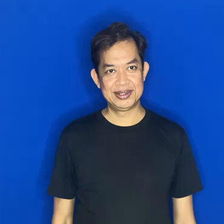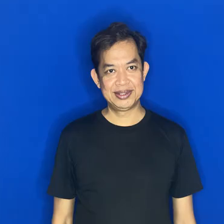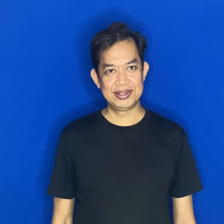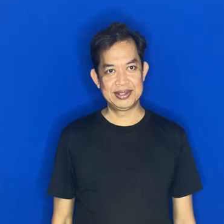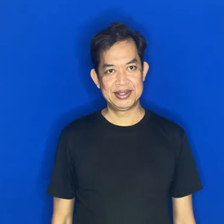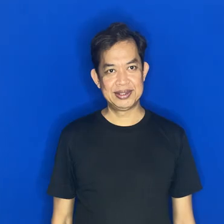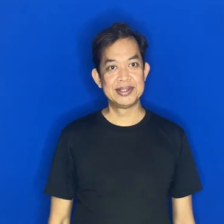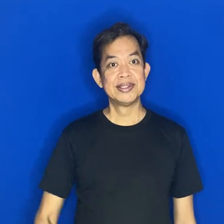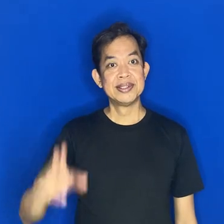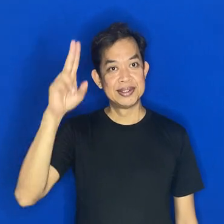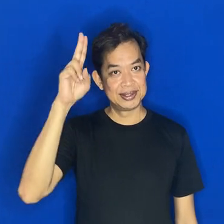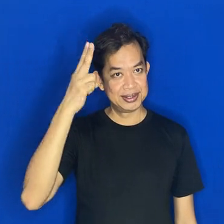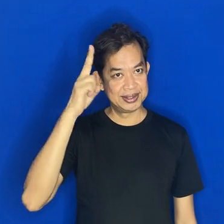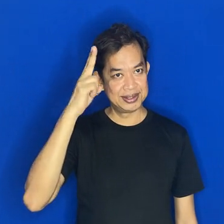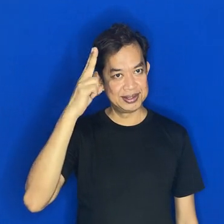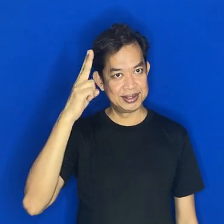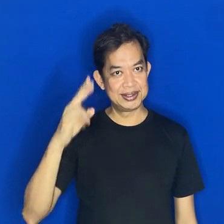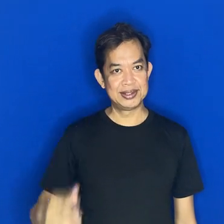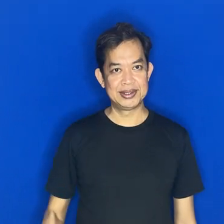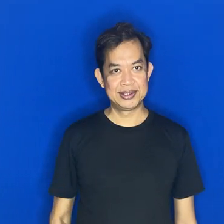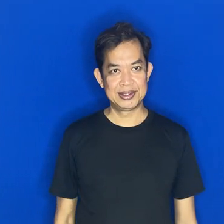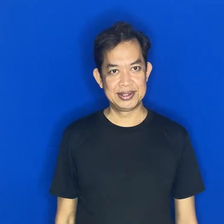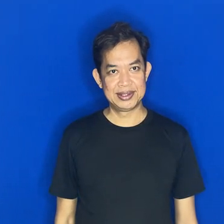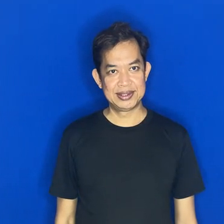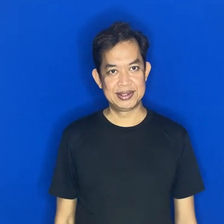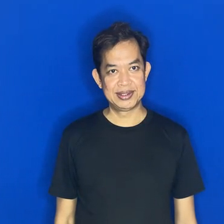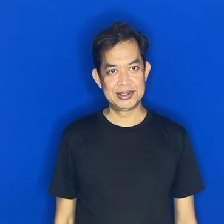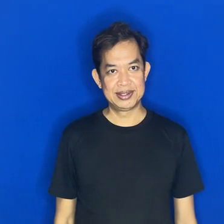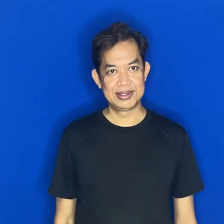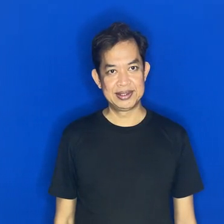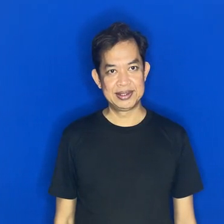parents